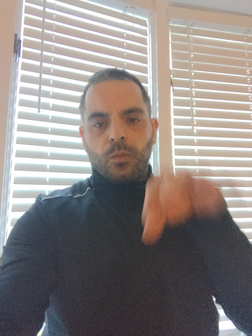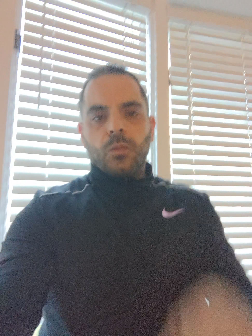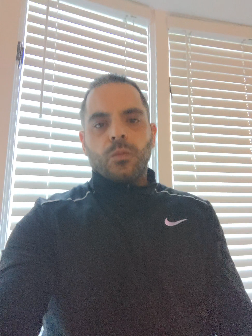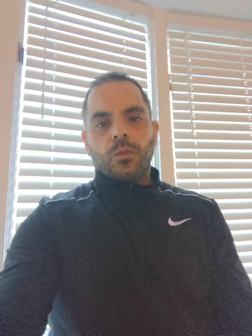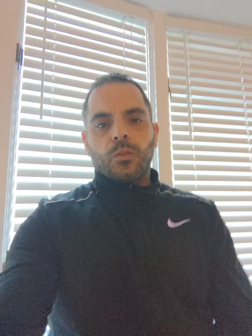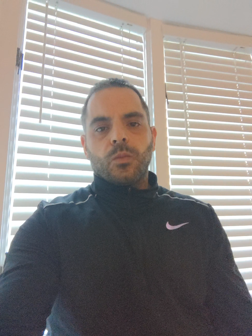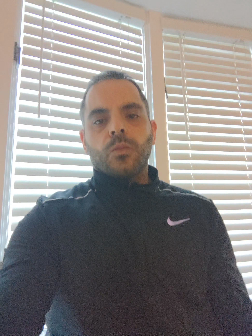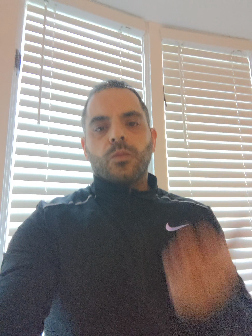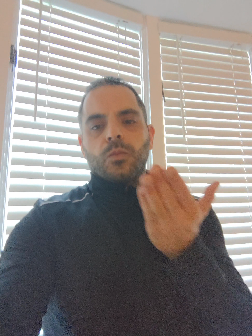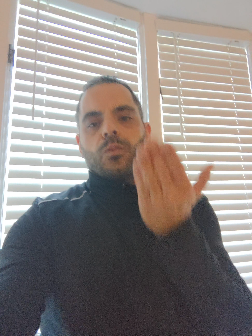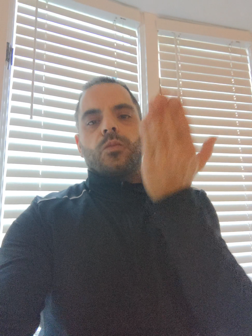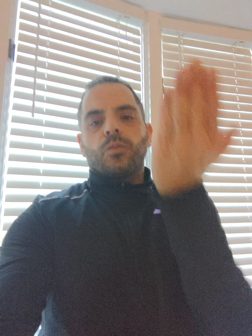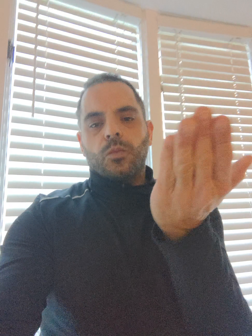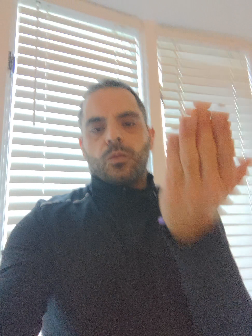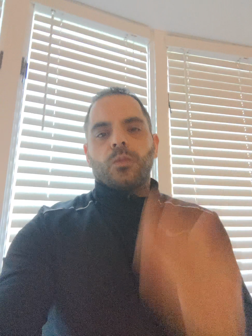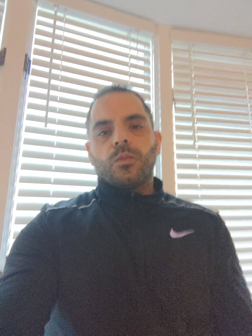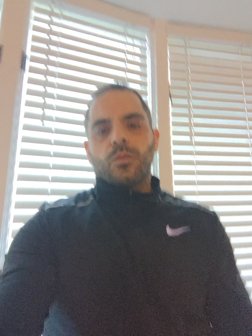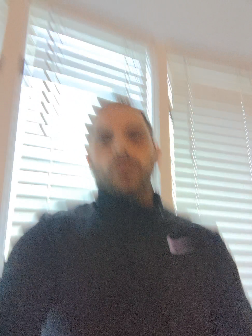there